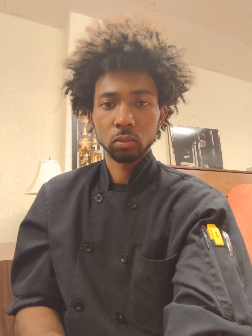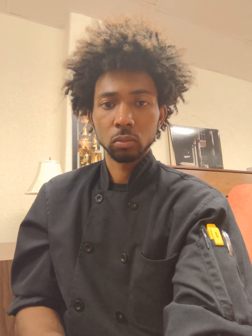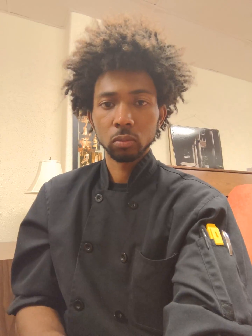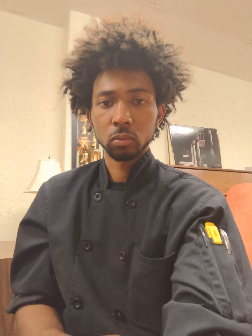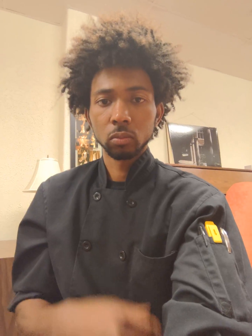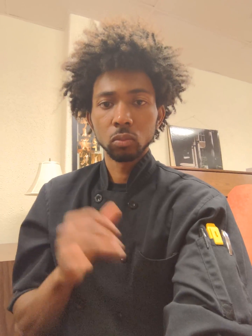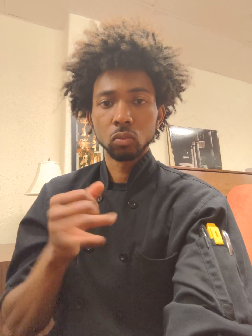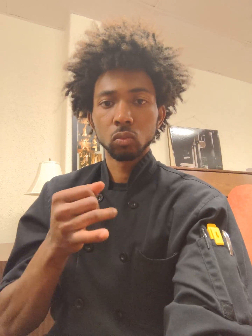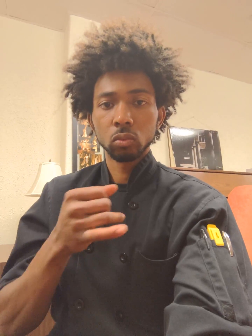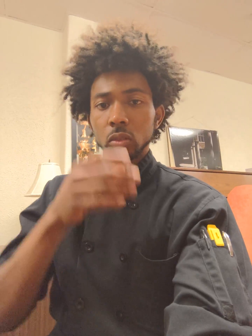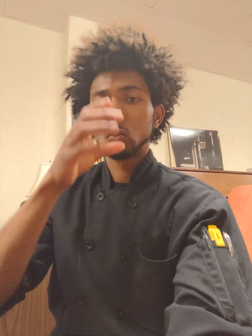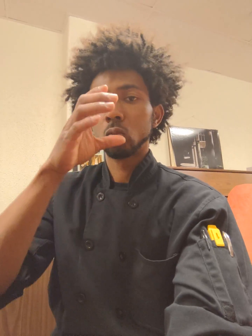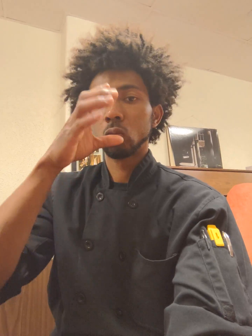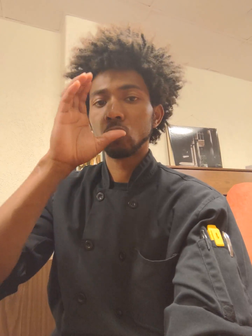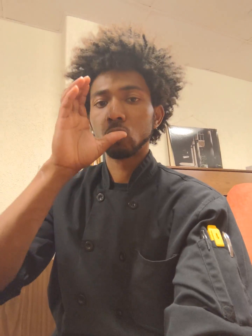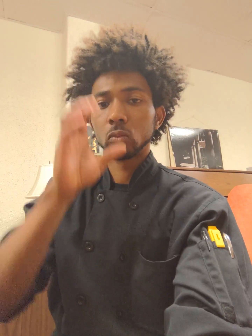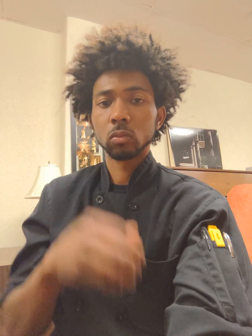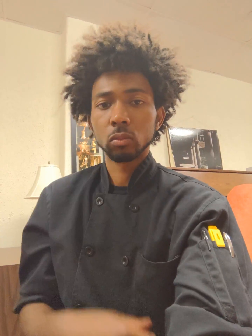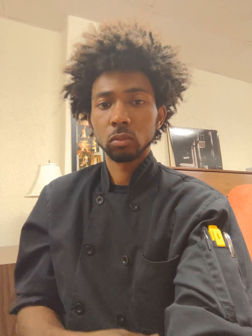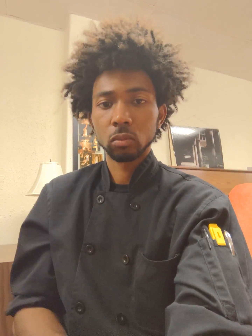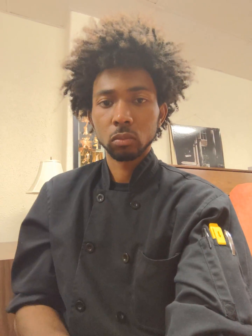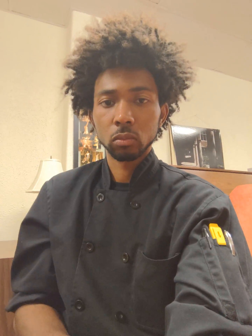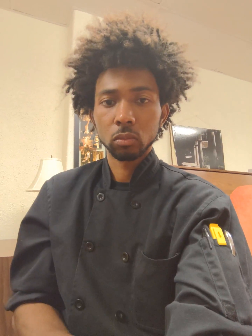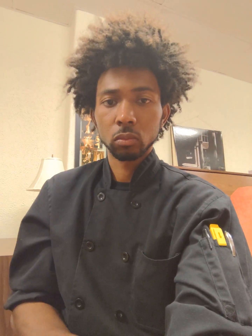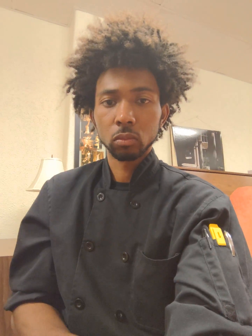juice